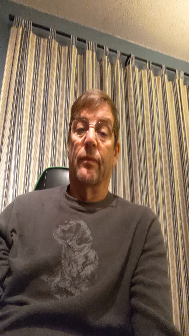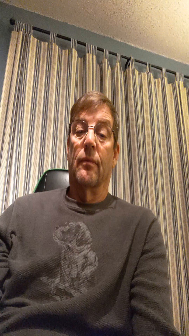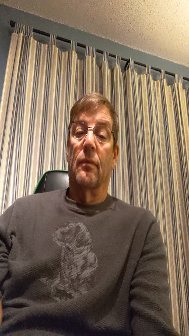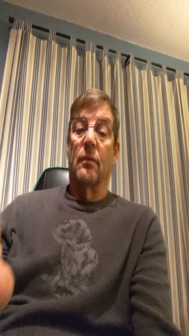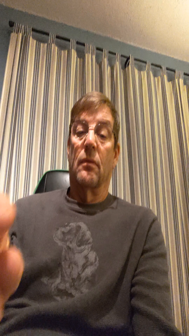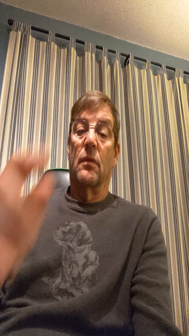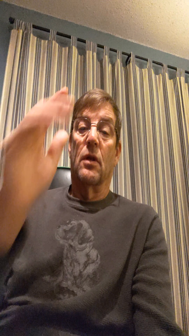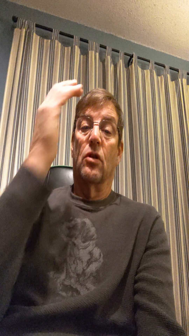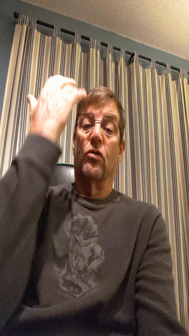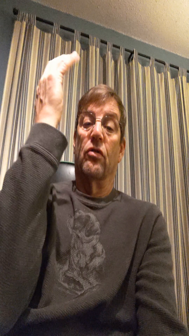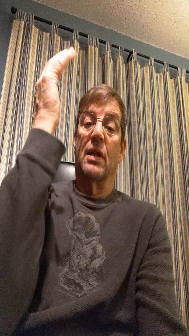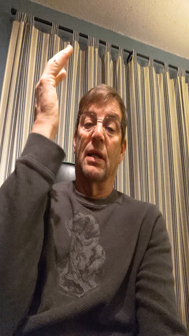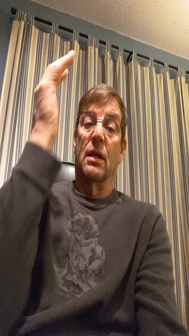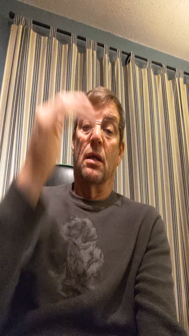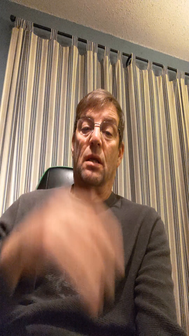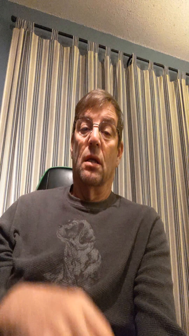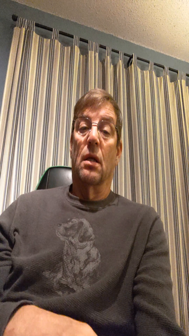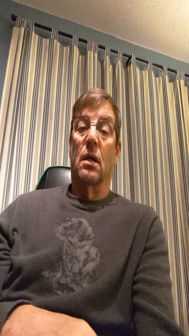tree